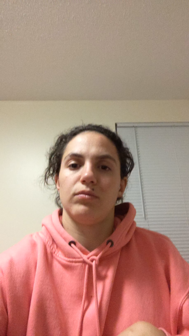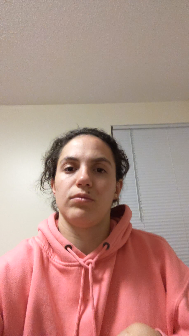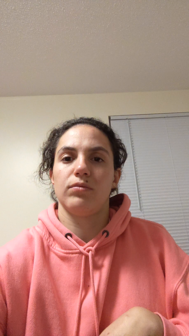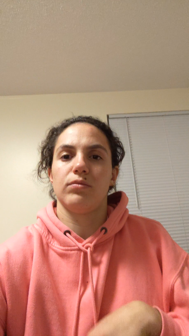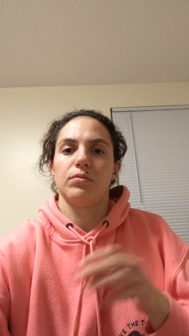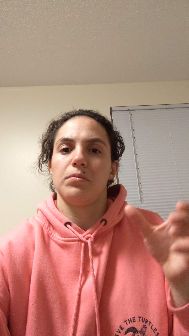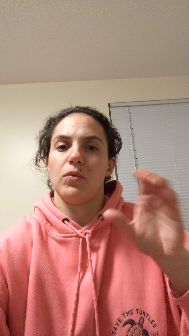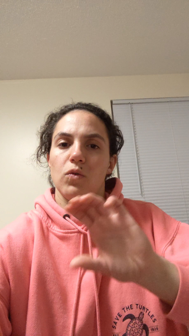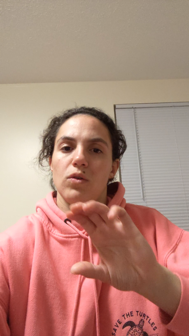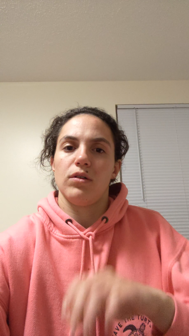pour